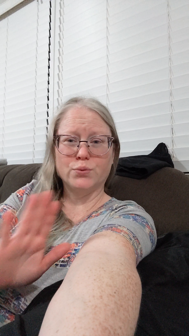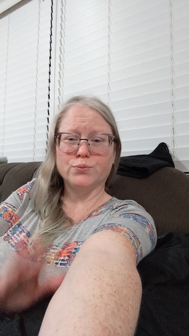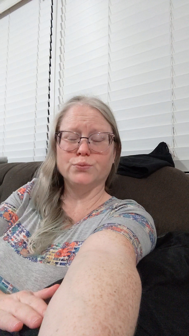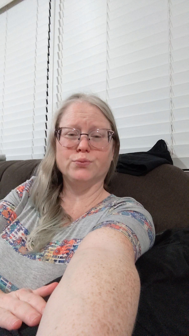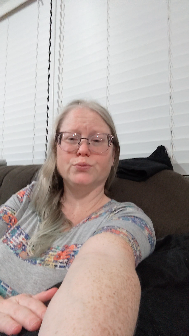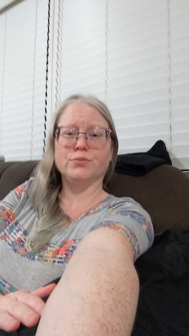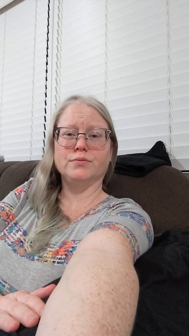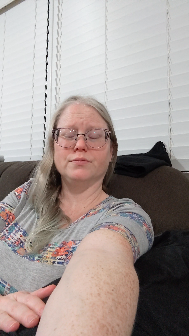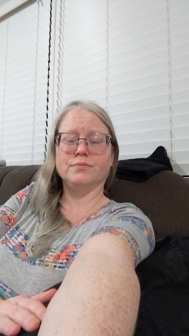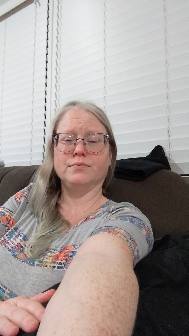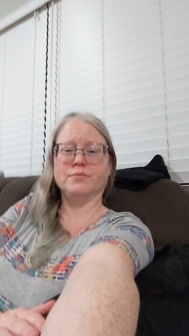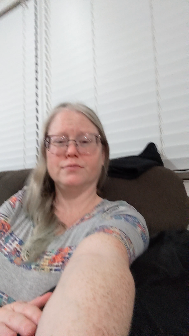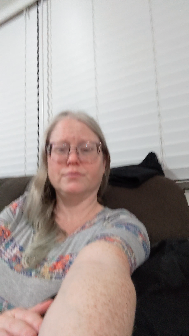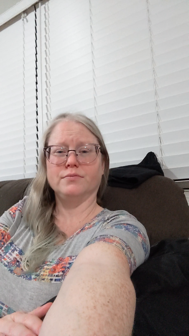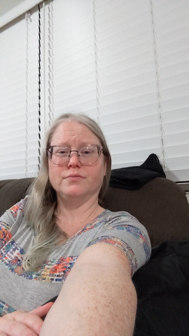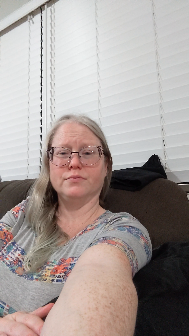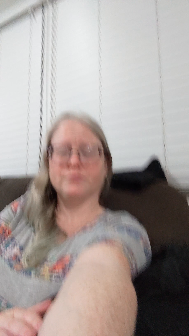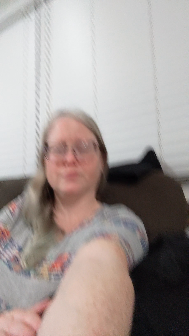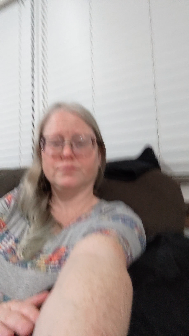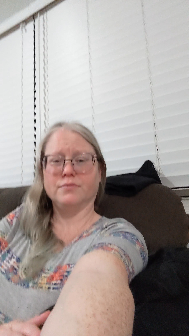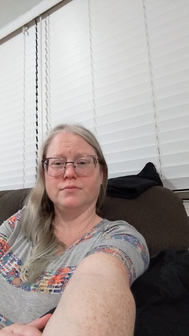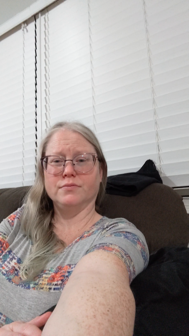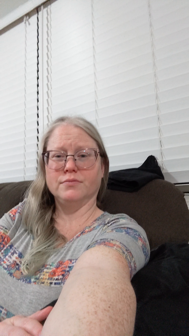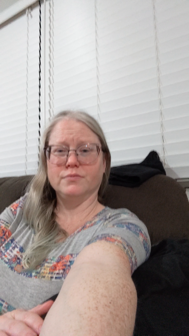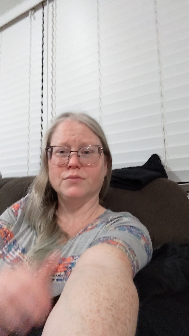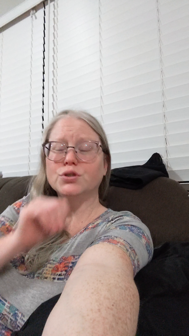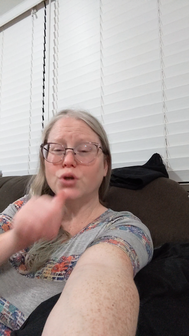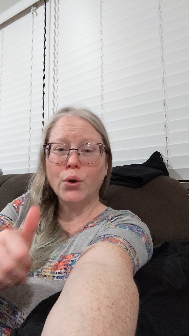don't